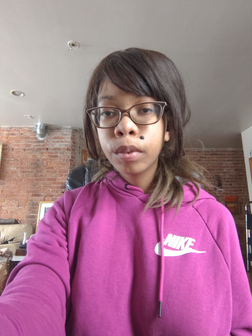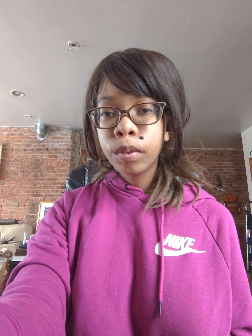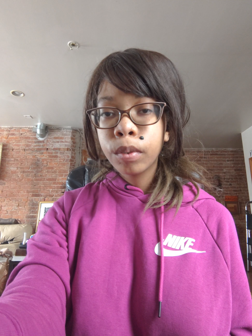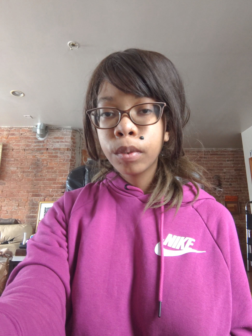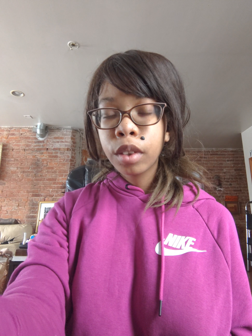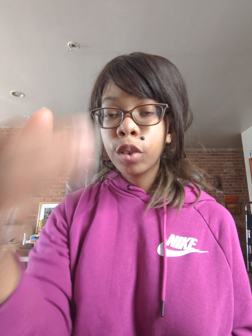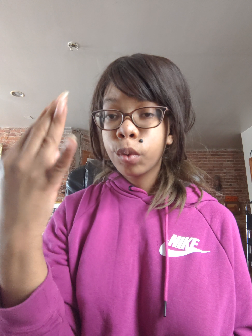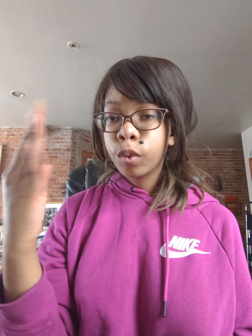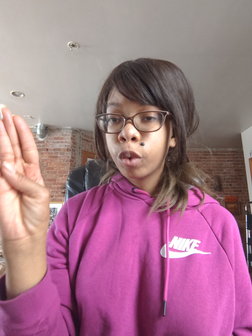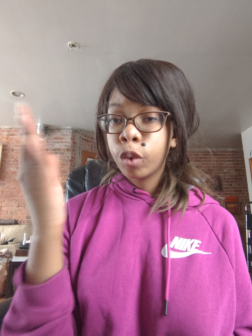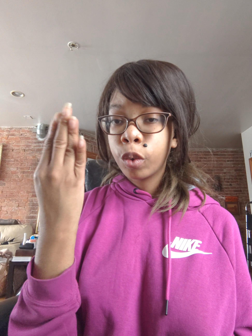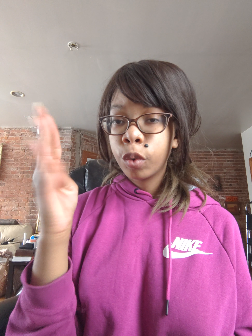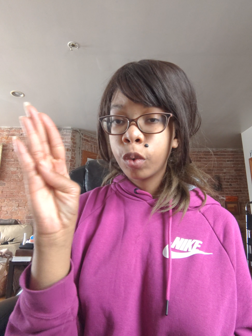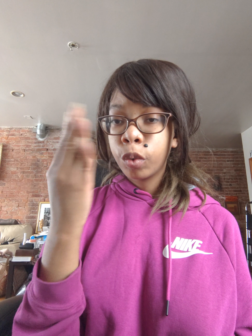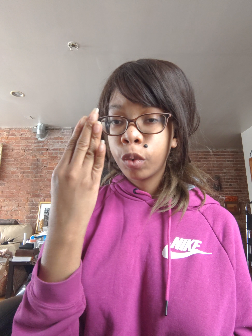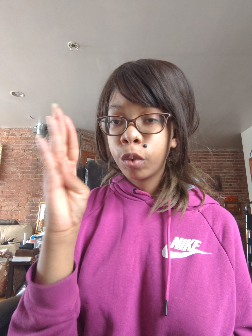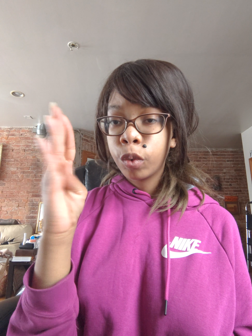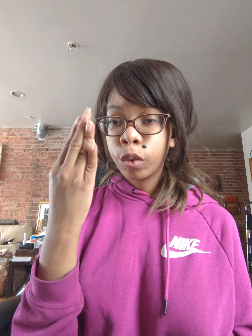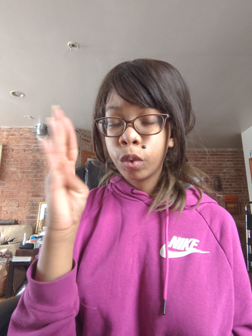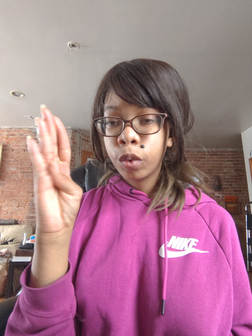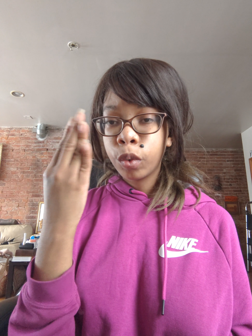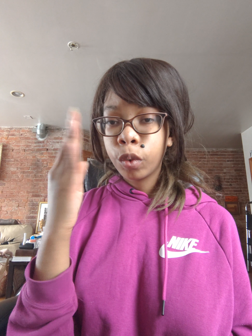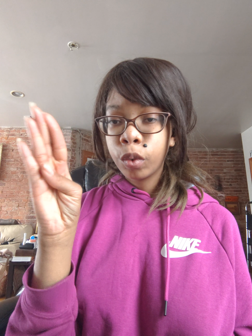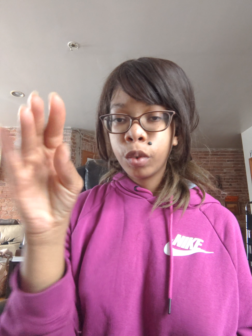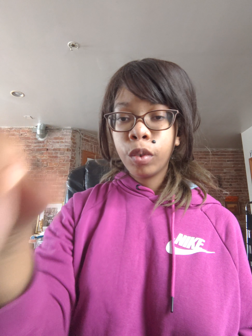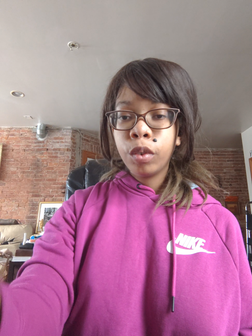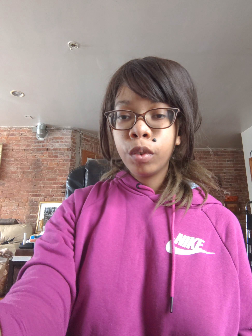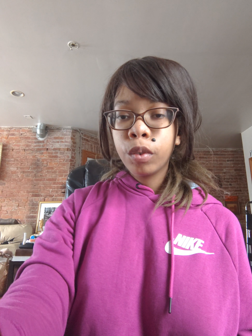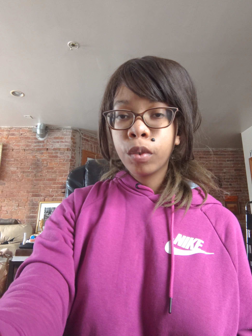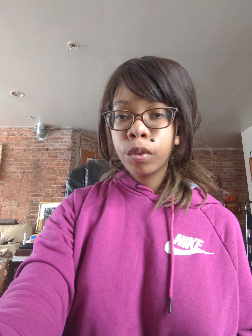blue